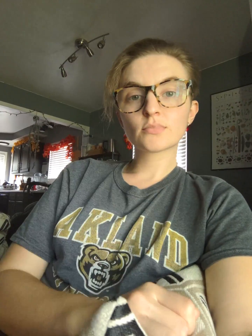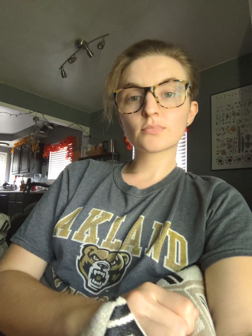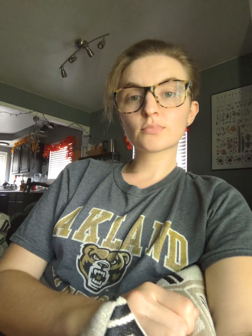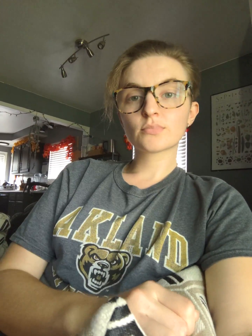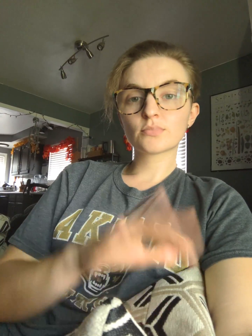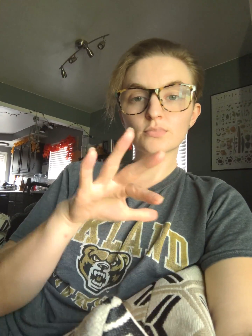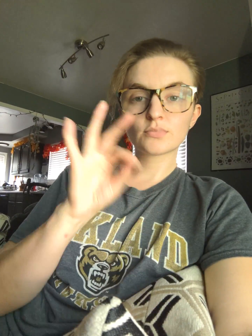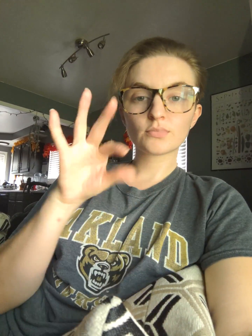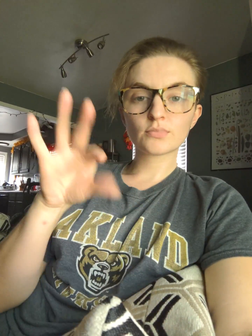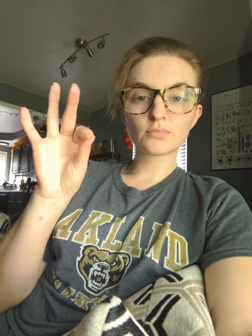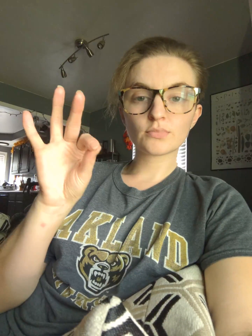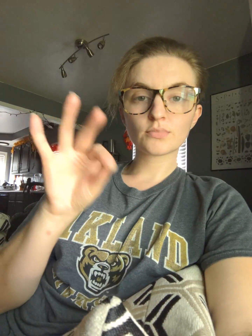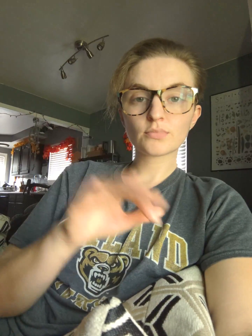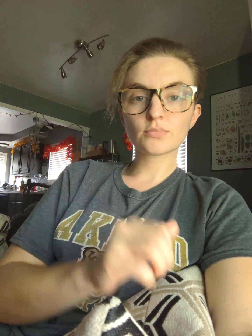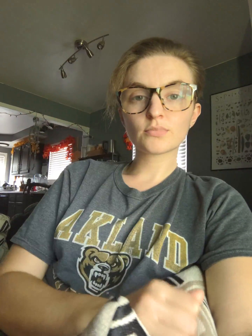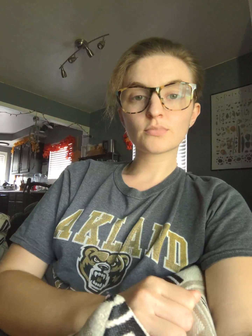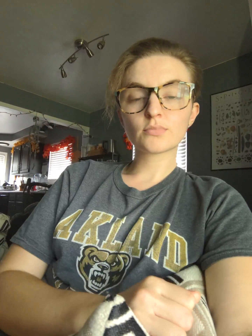choose